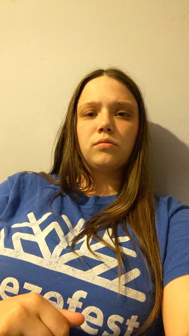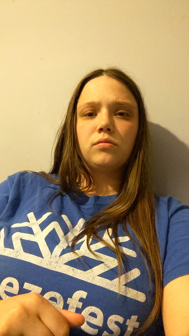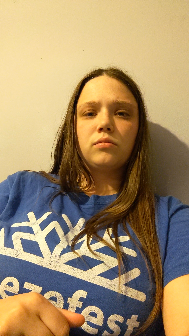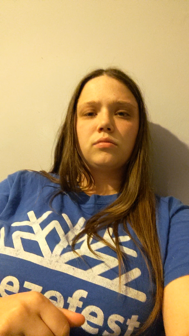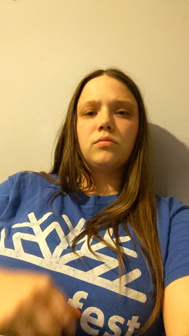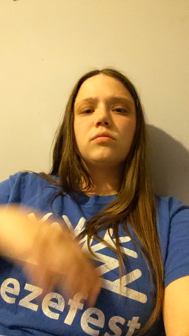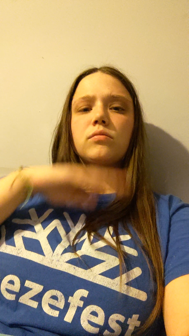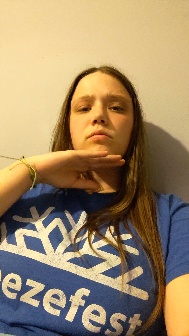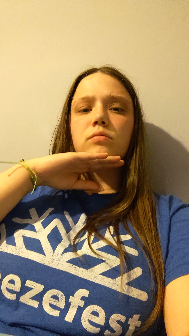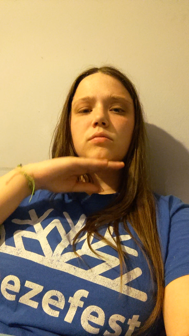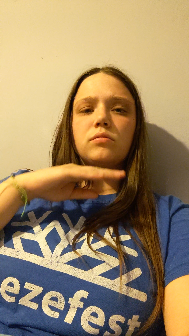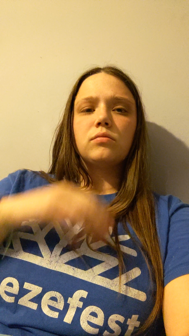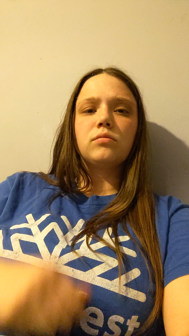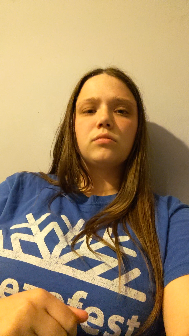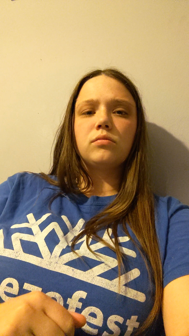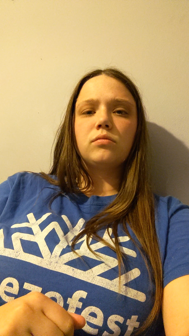full